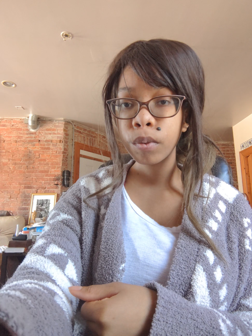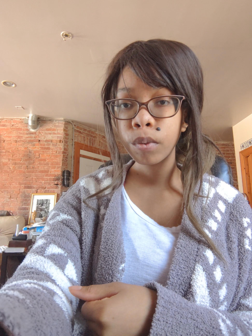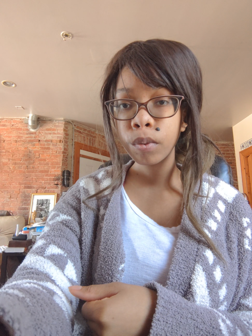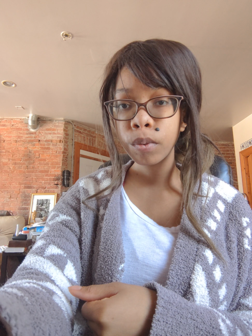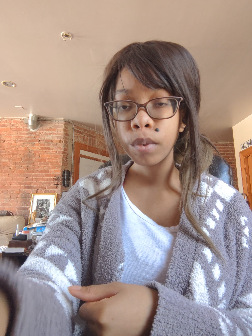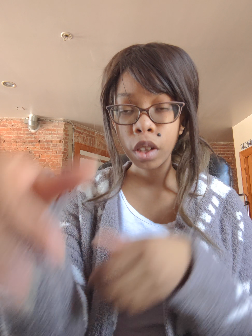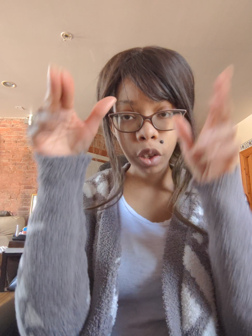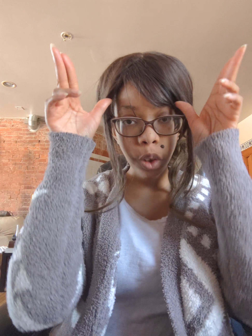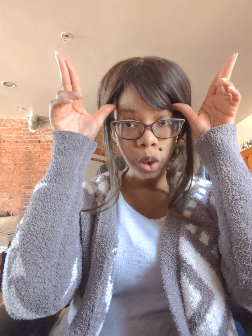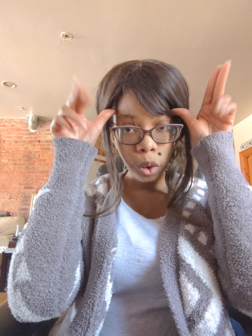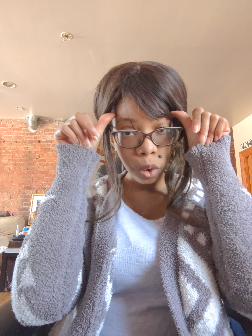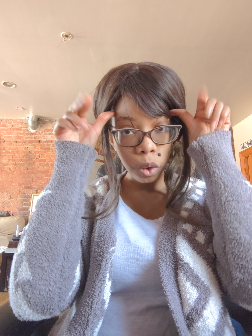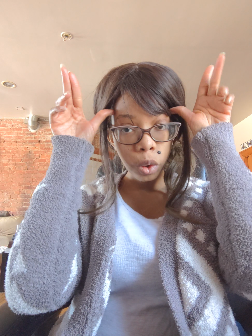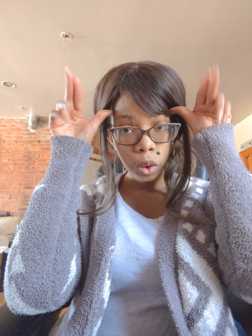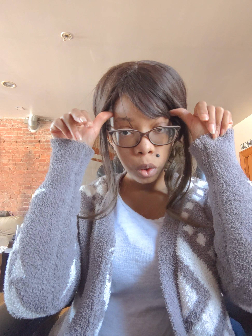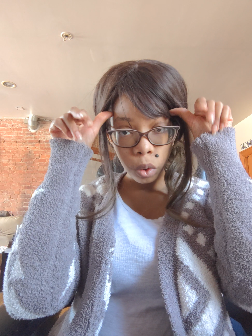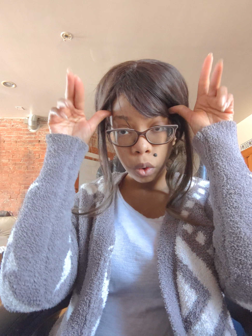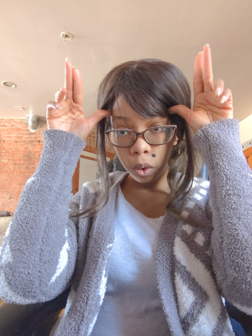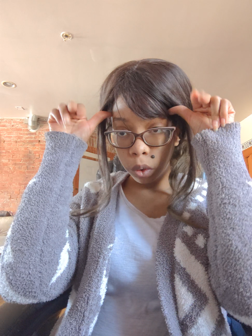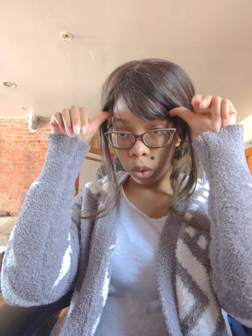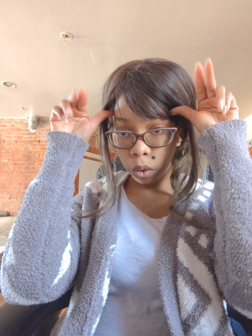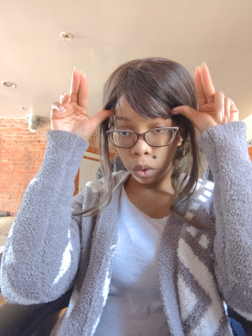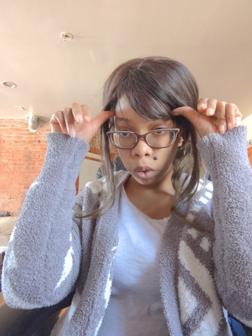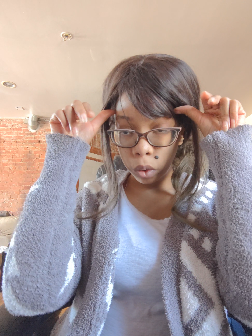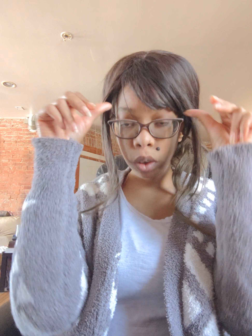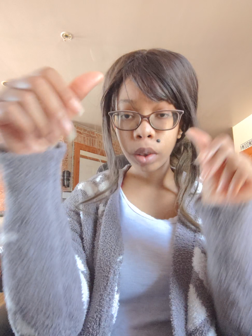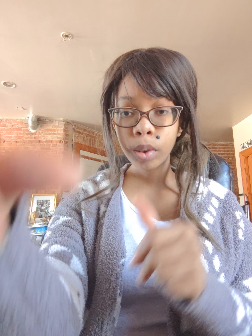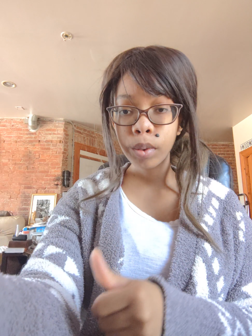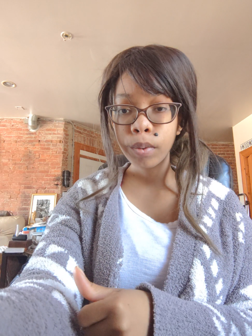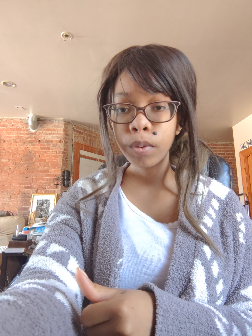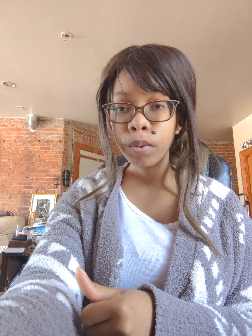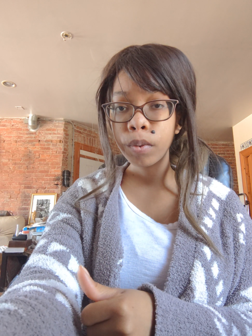horse